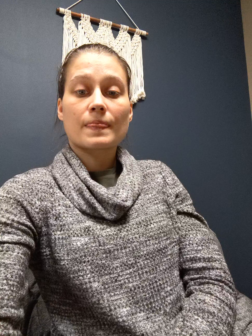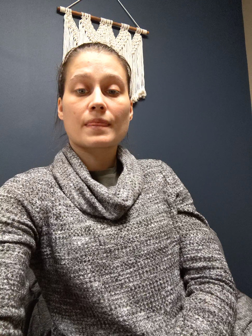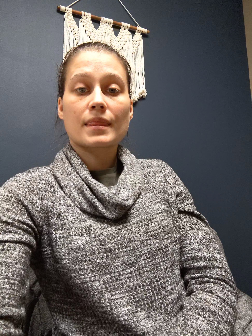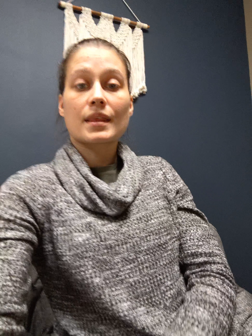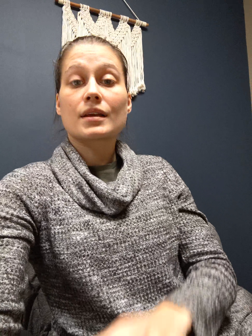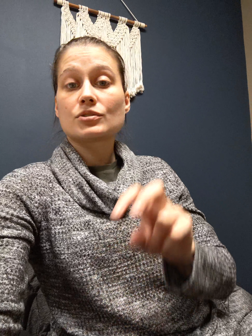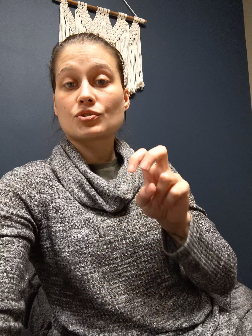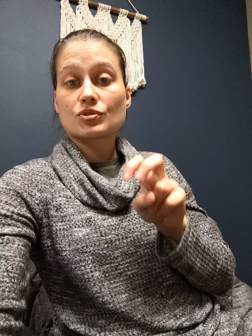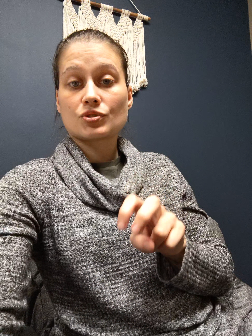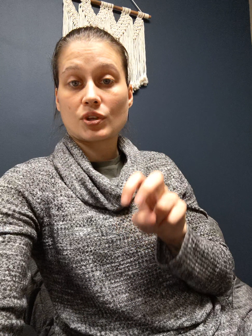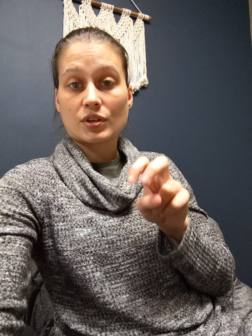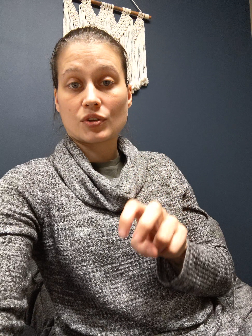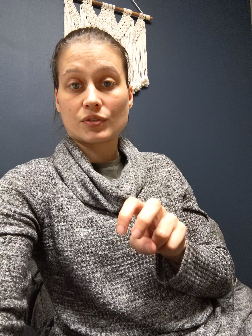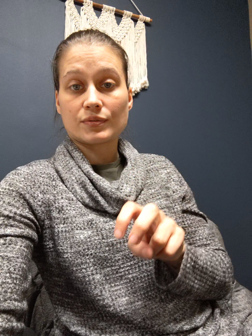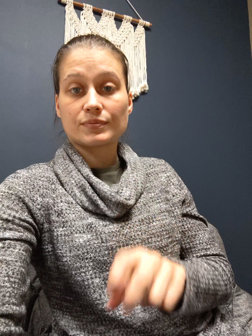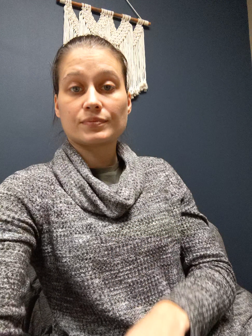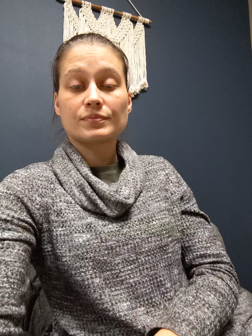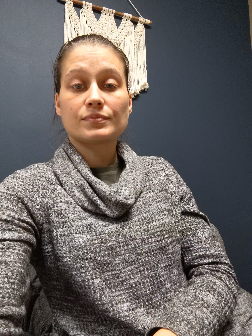chair